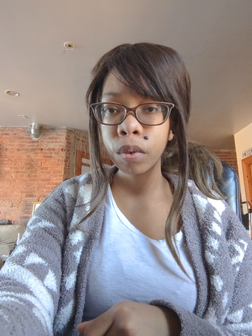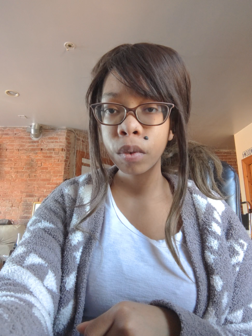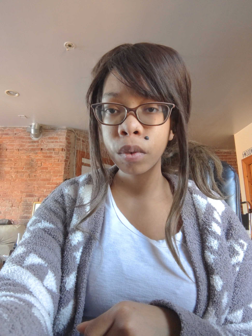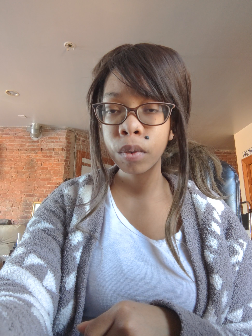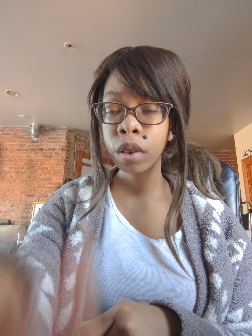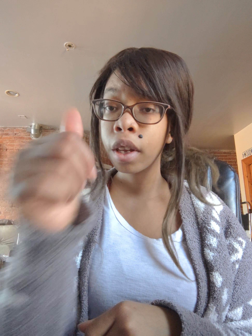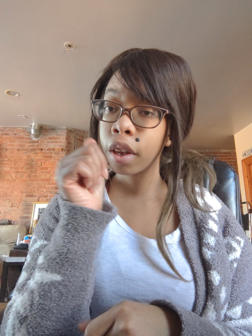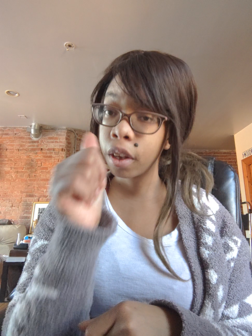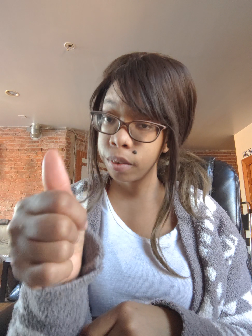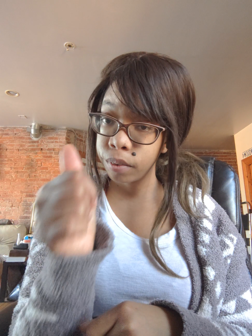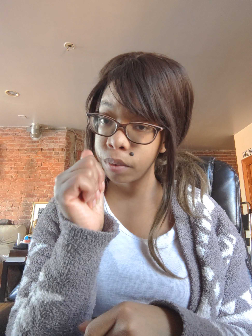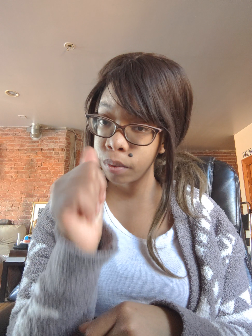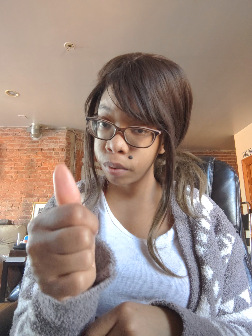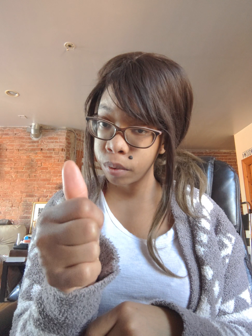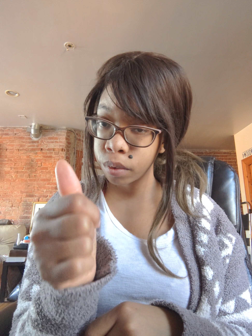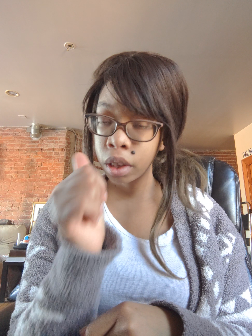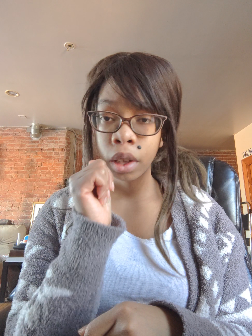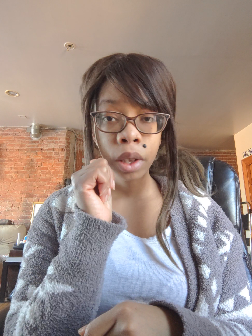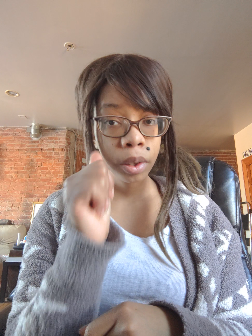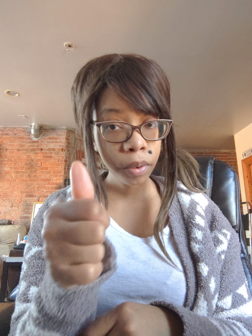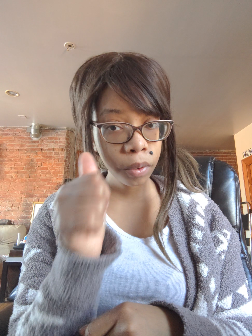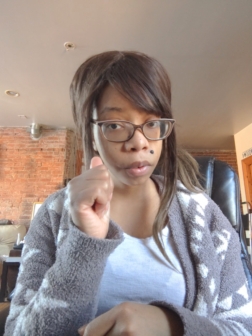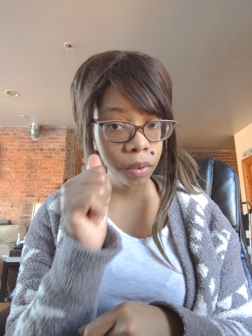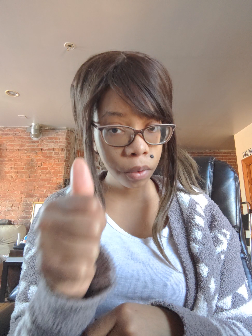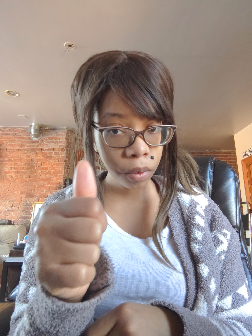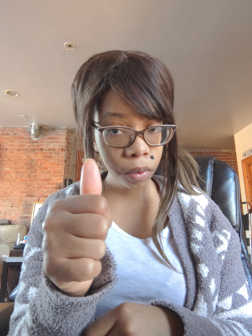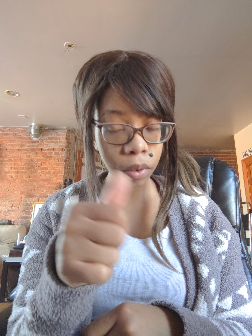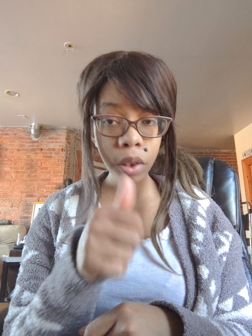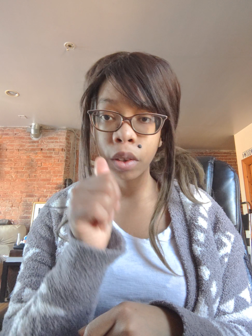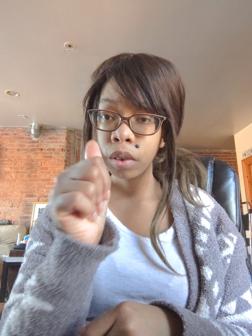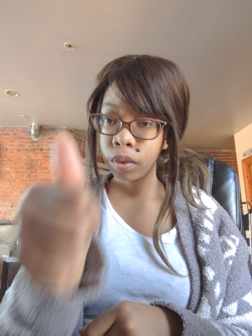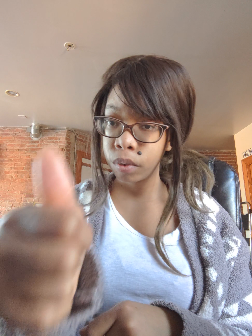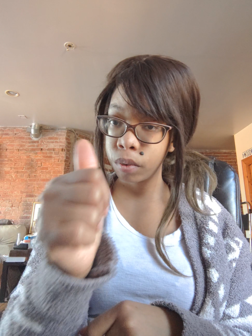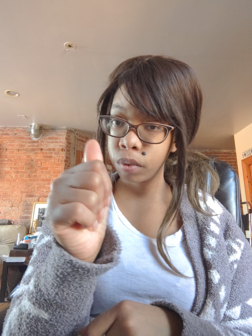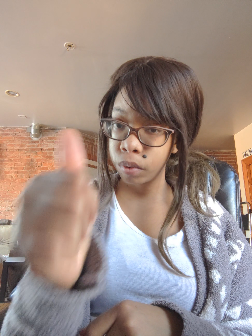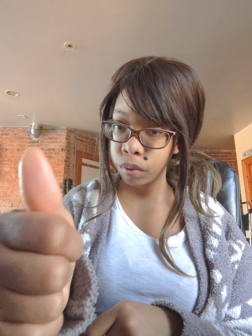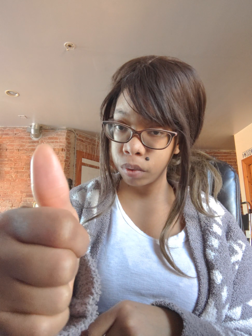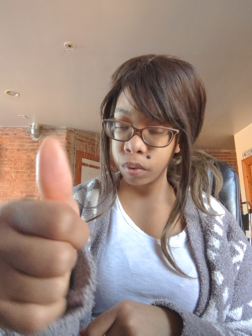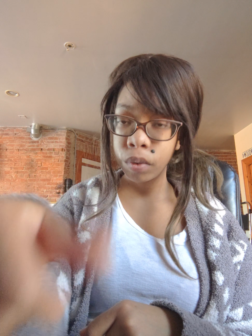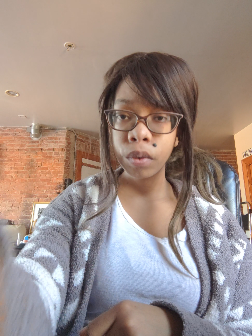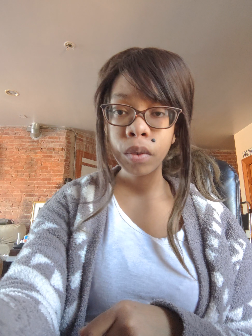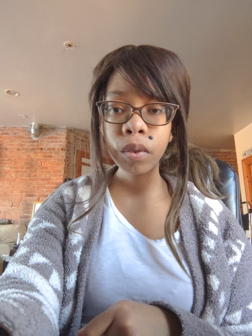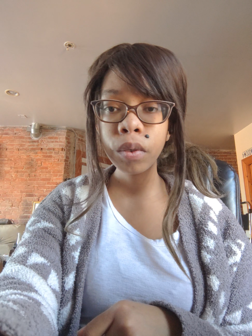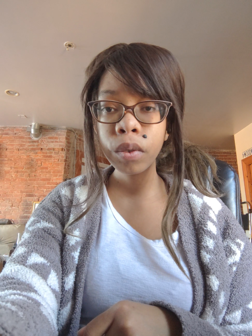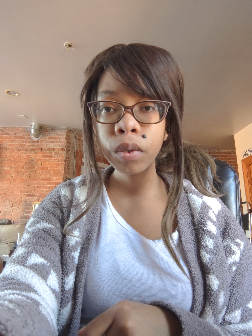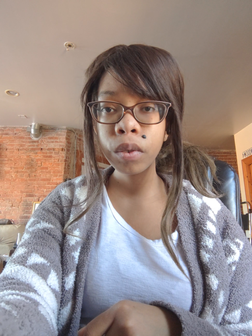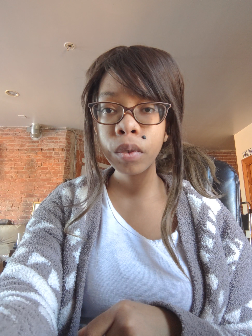yourself